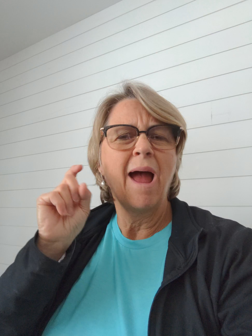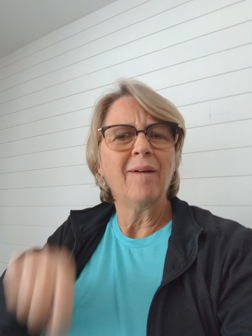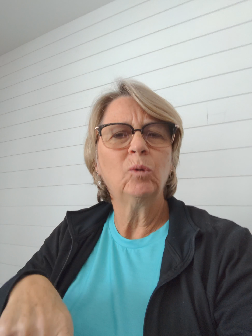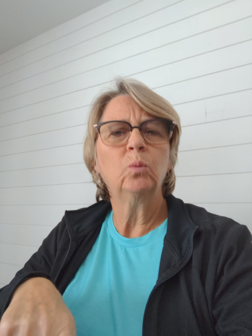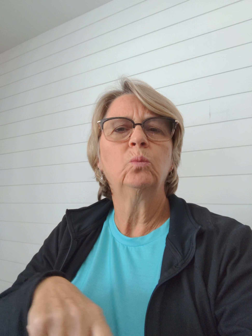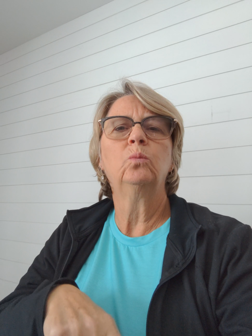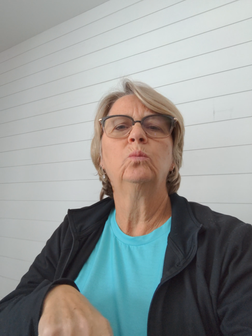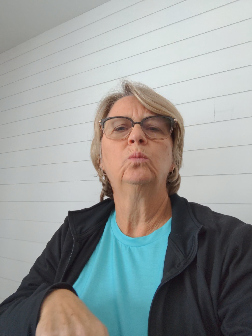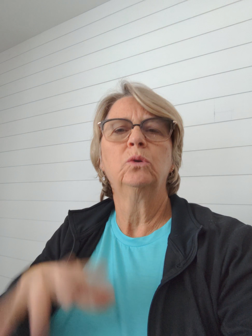have to